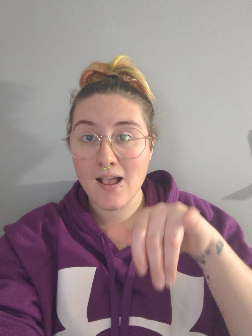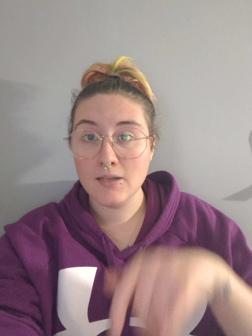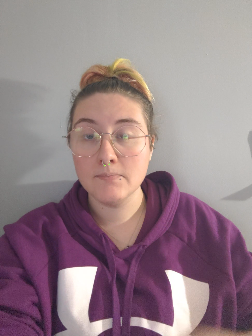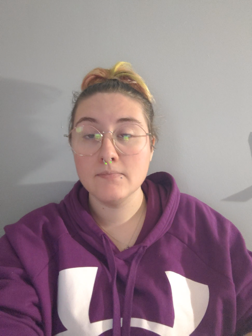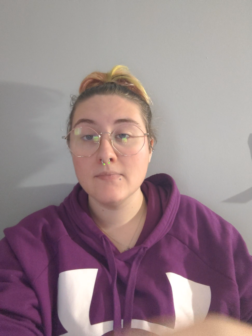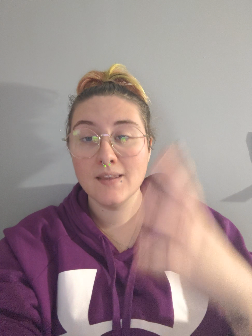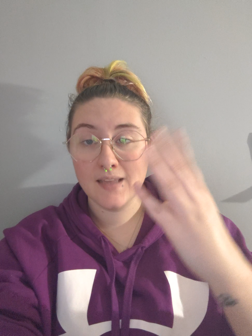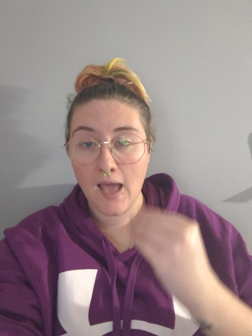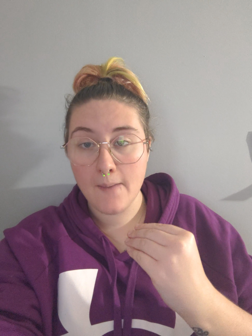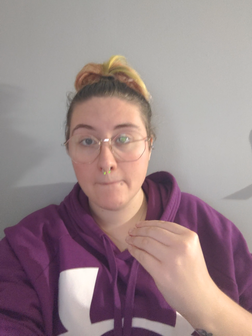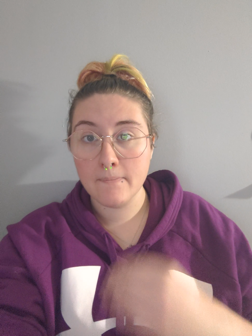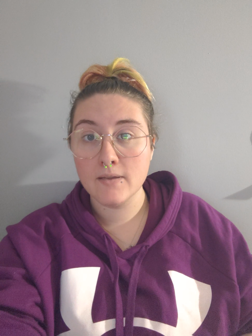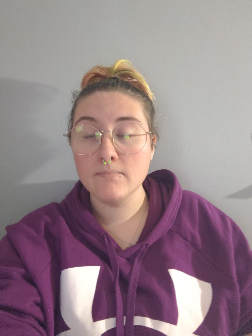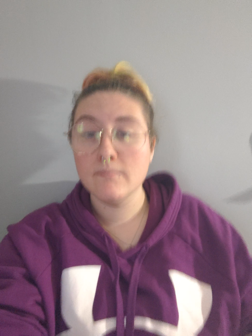nap